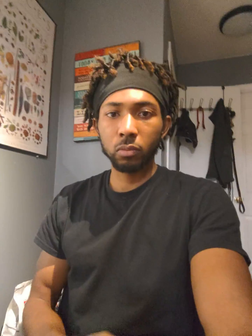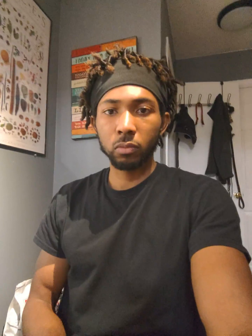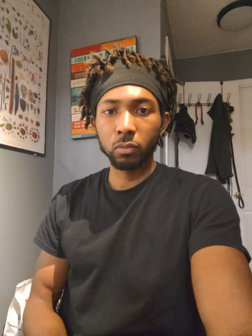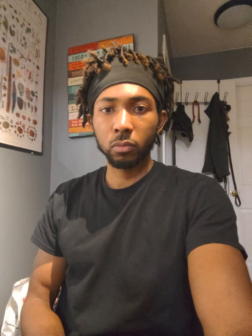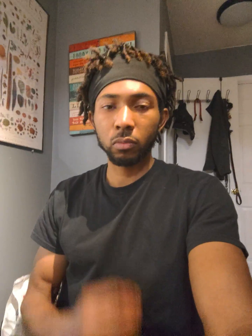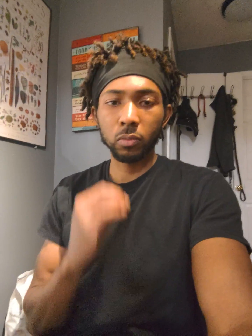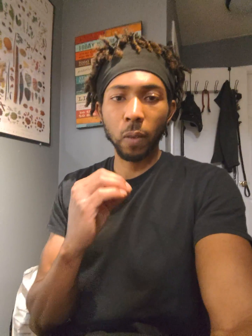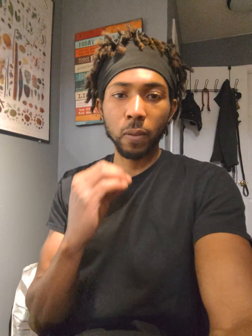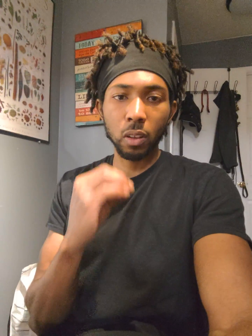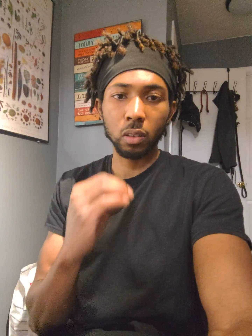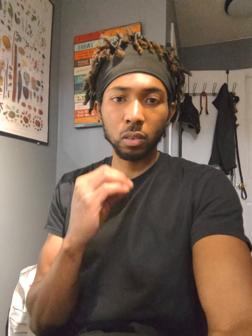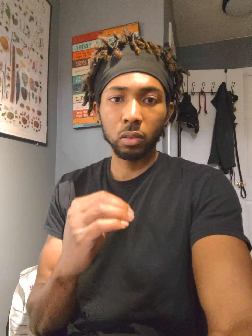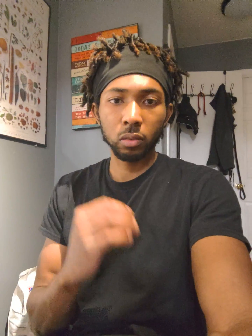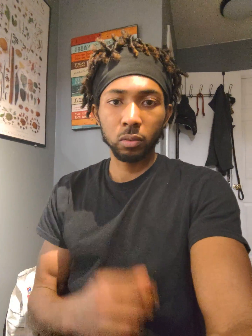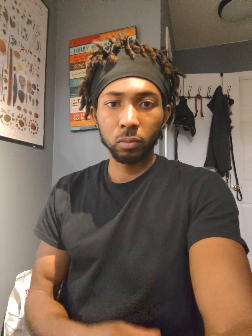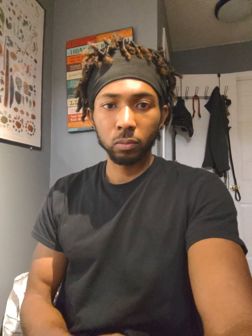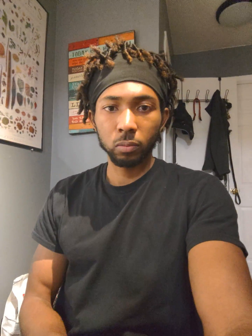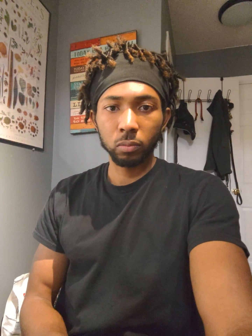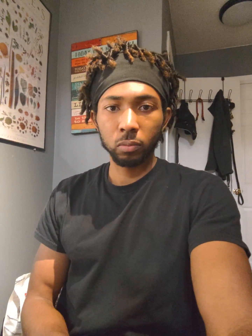fix